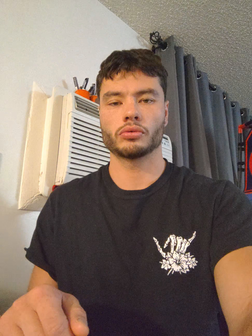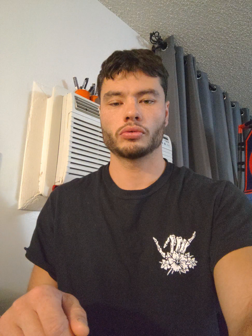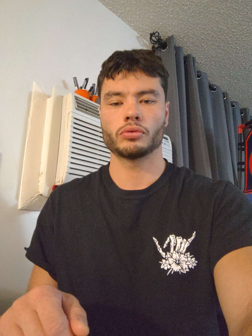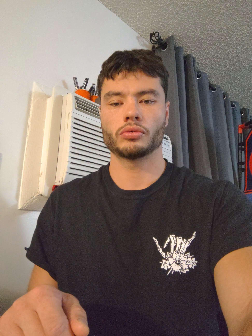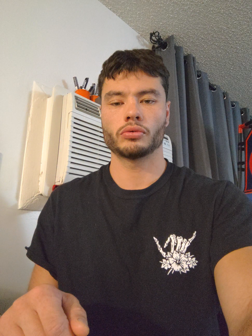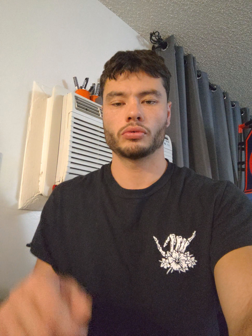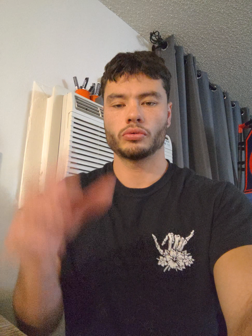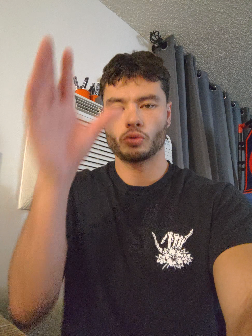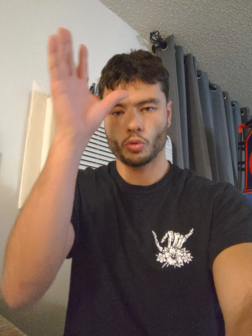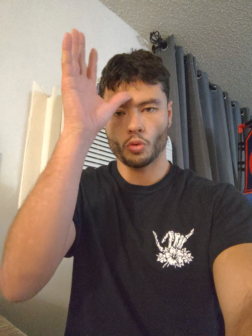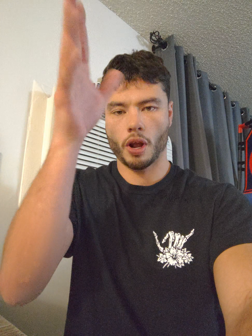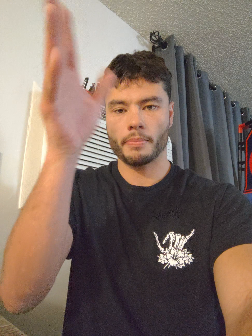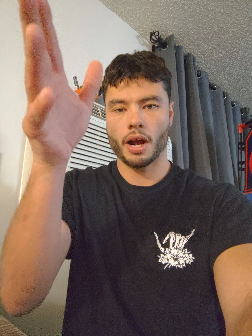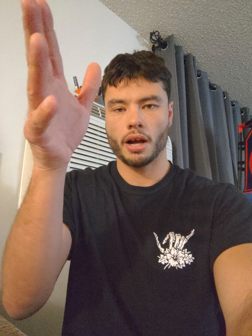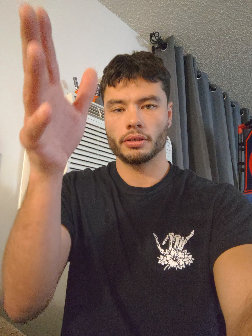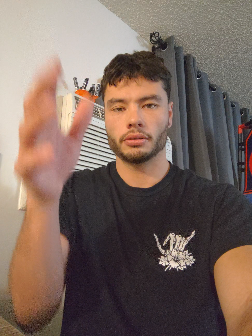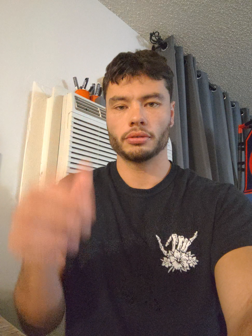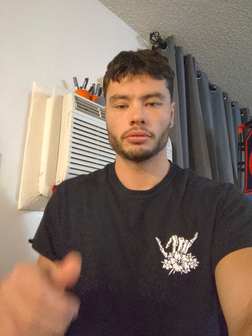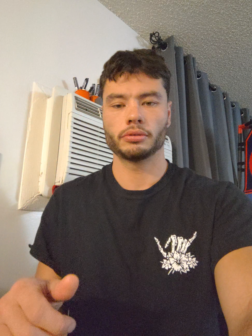grandpa